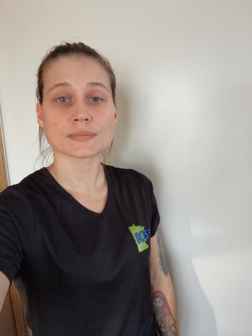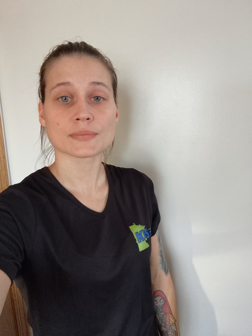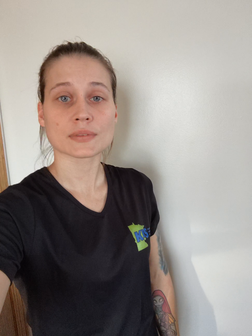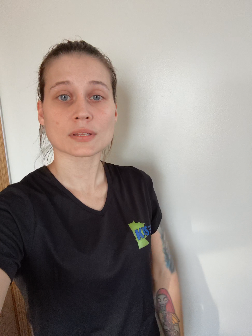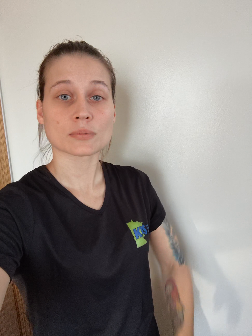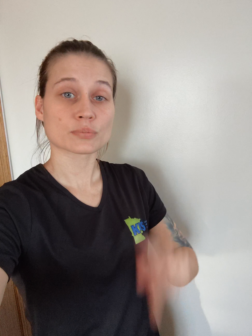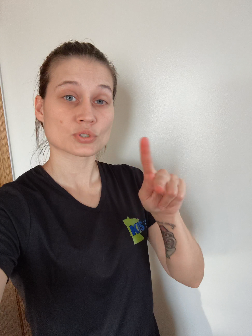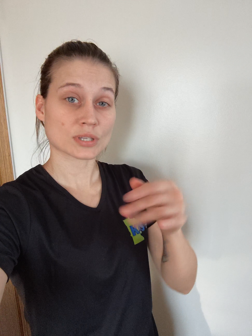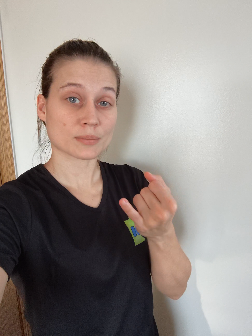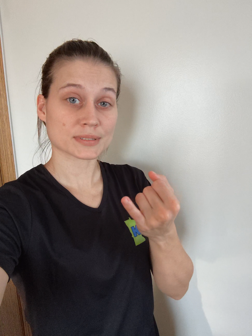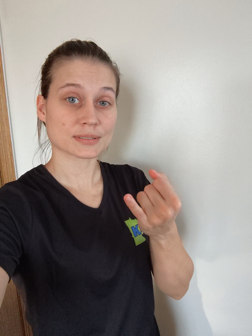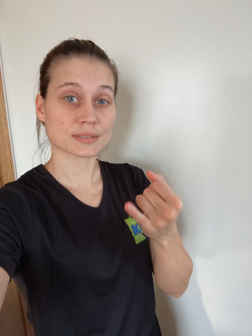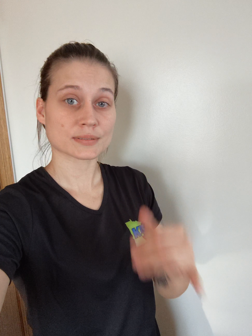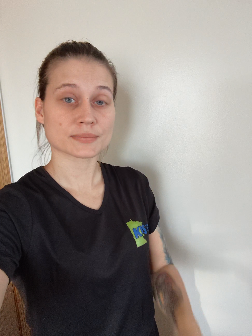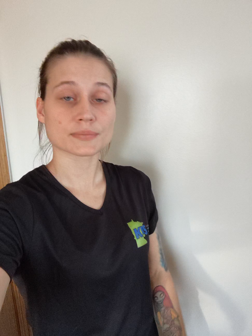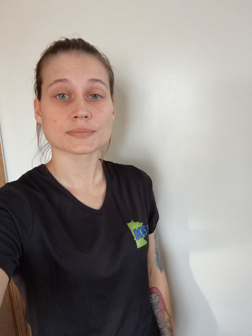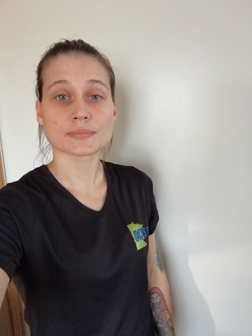pajamas